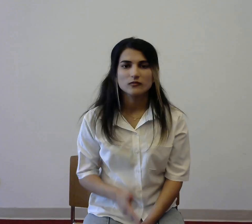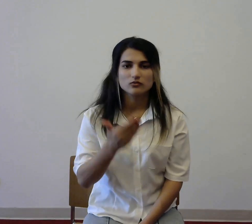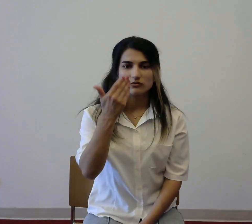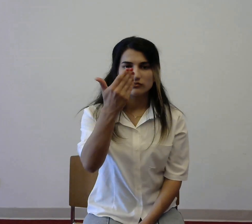siz